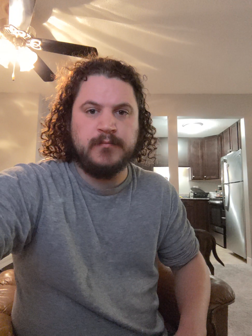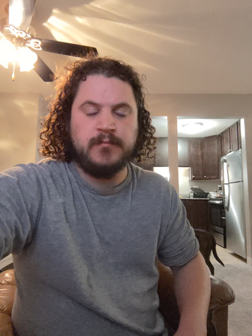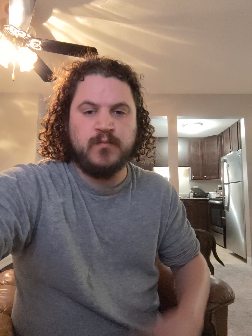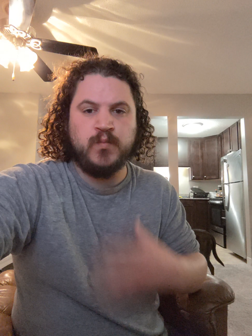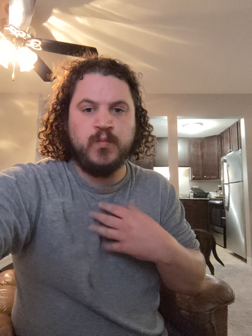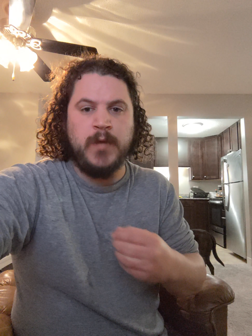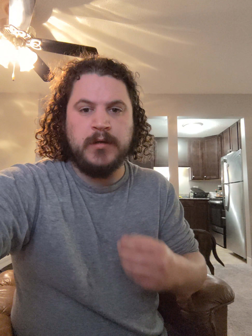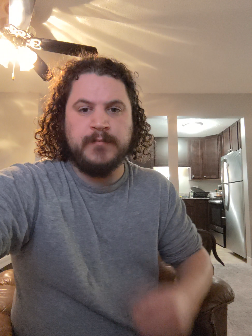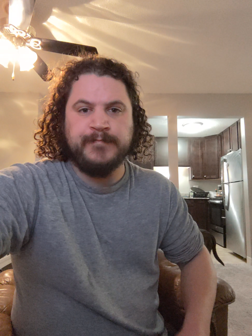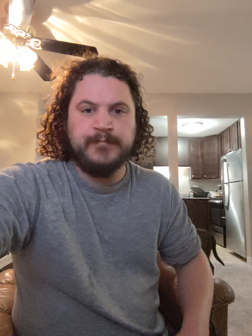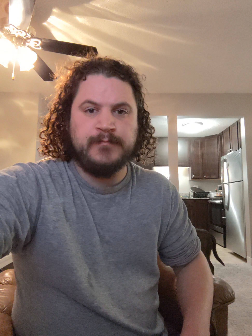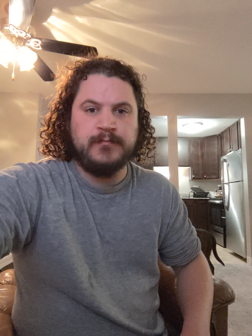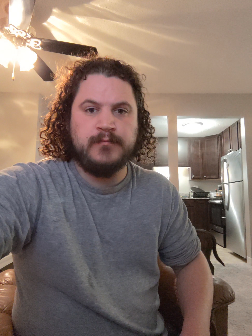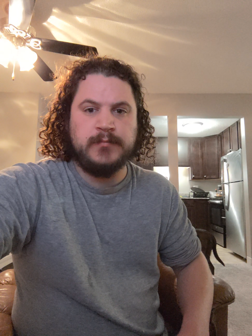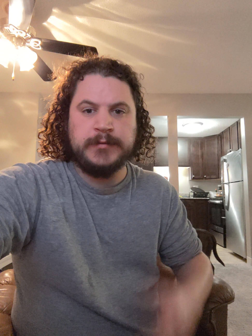white